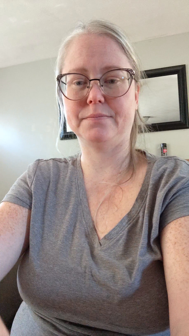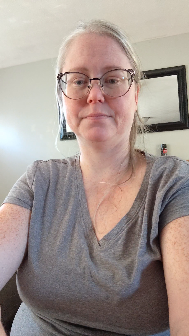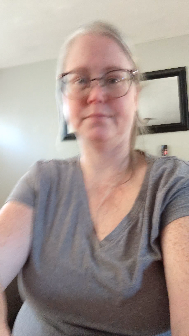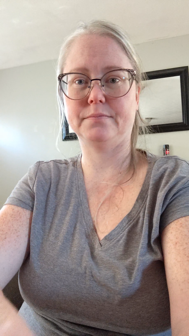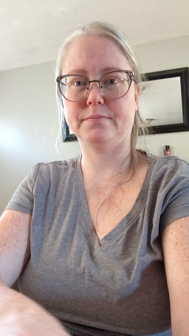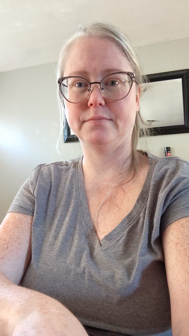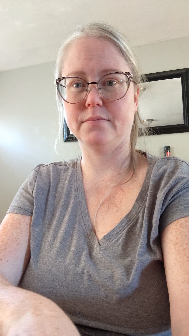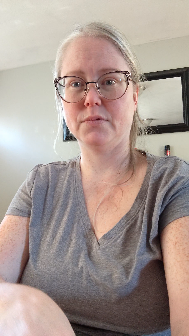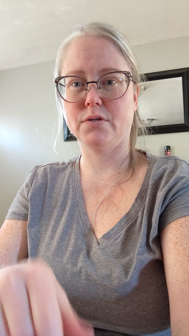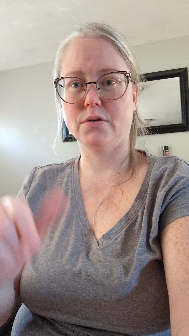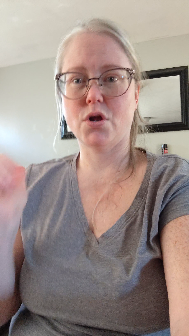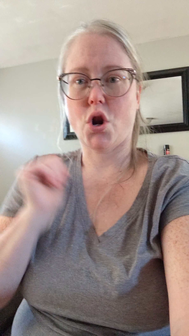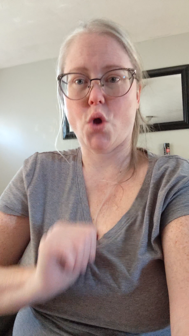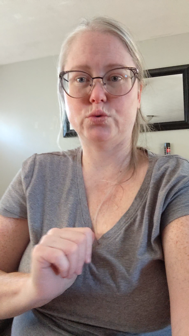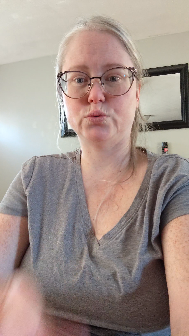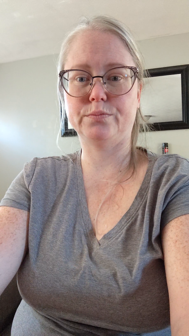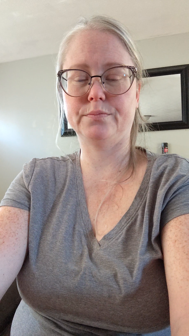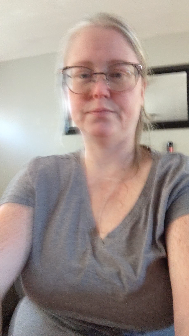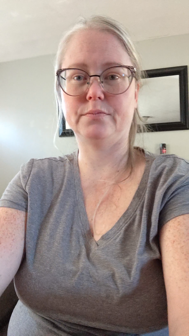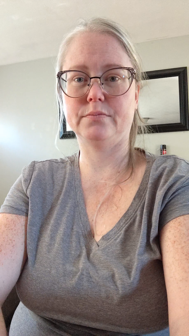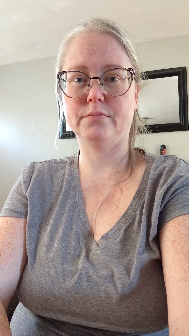coats